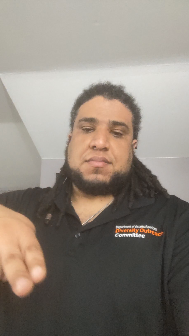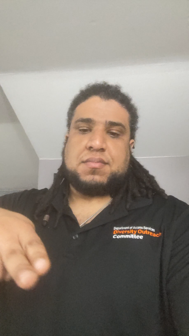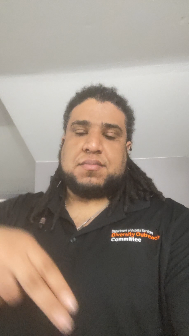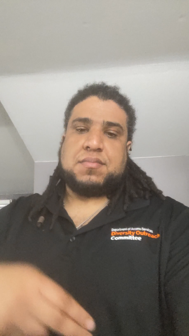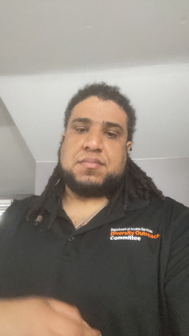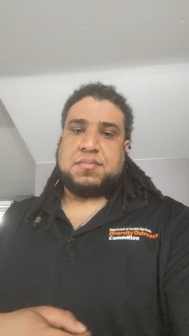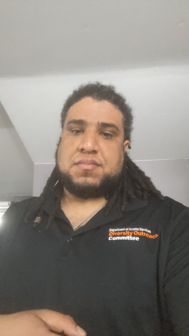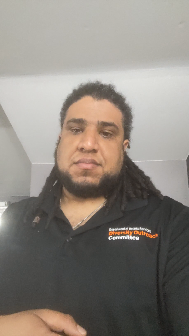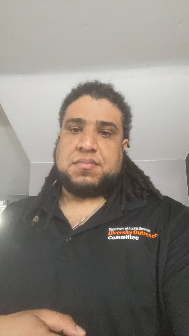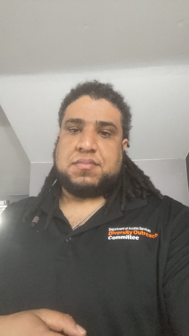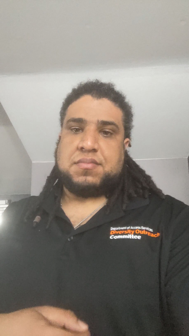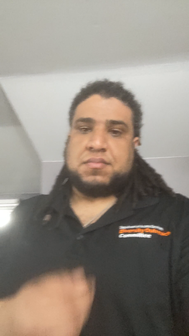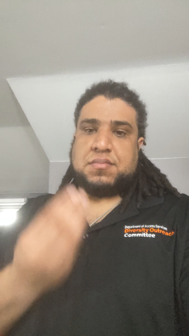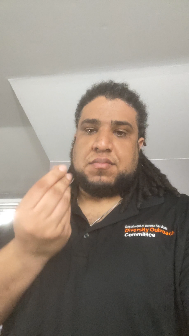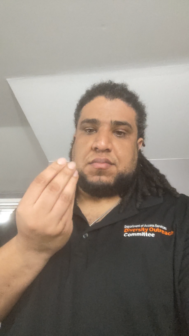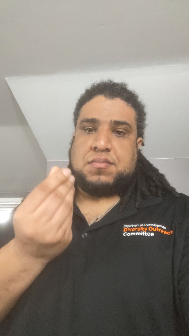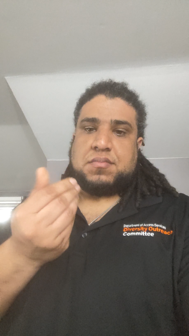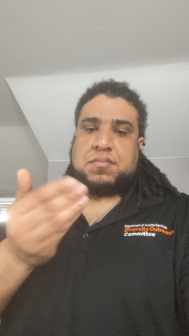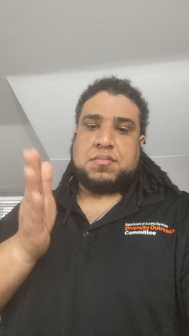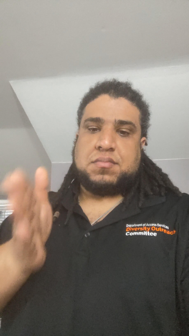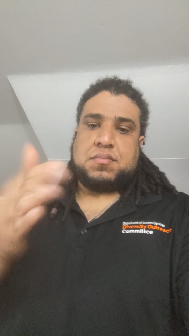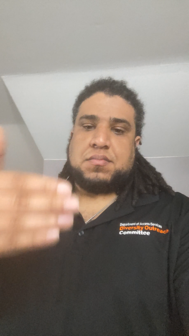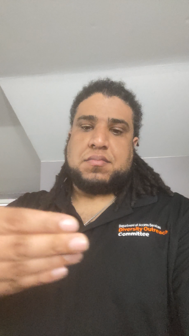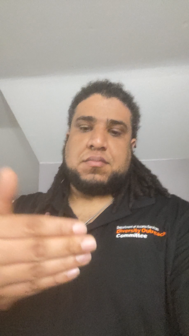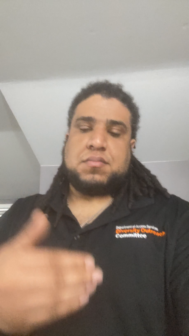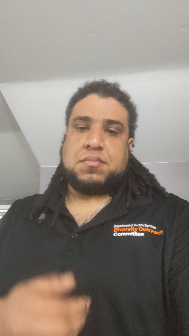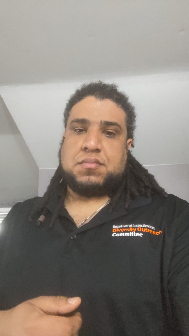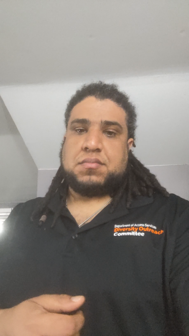sandbox